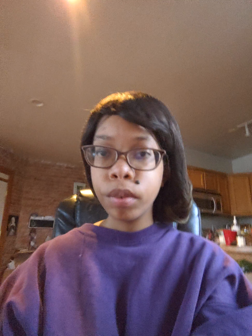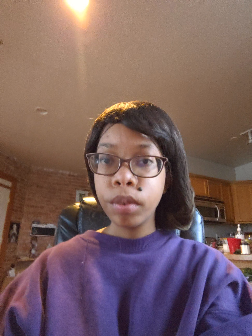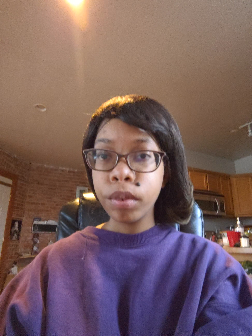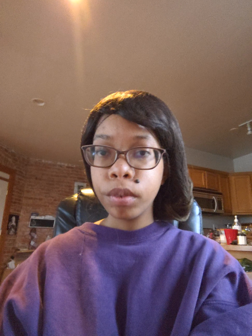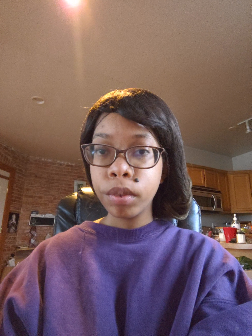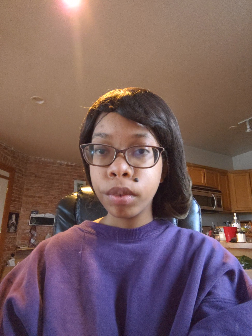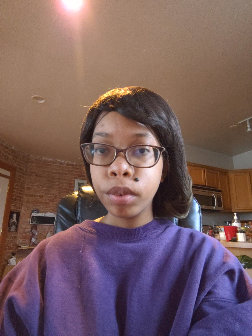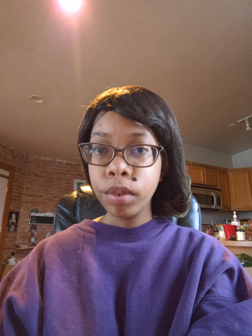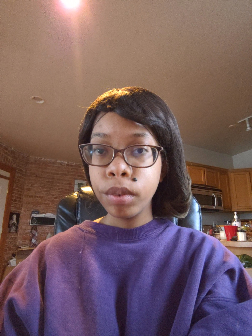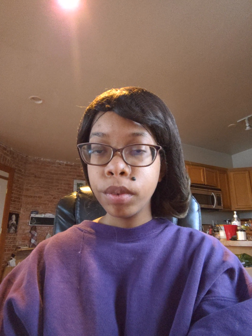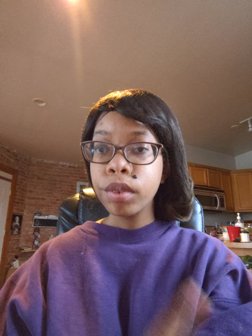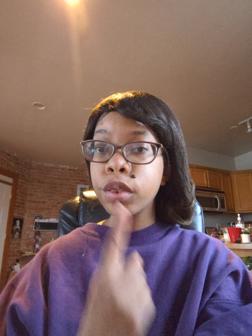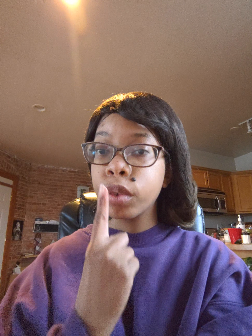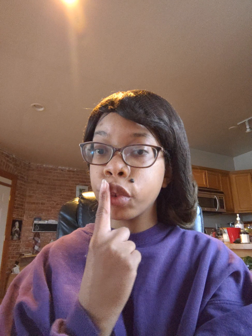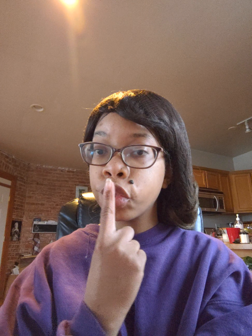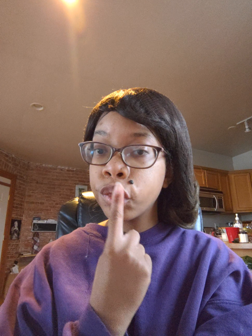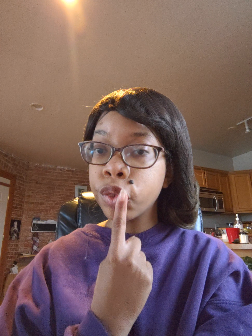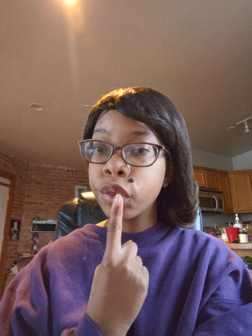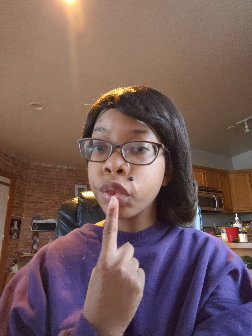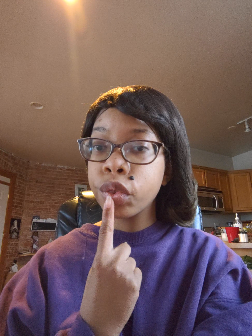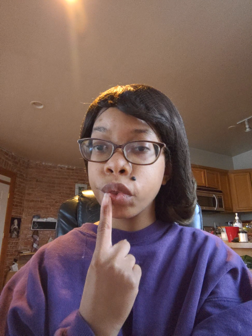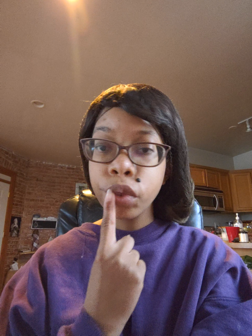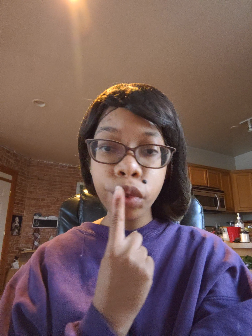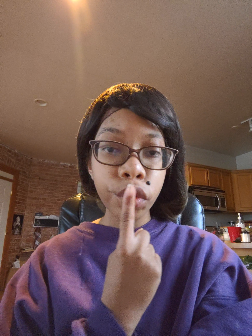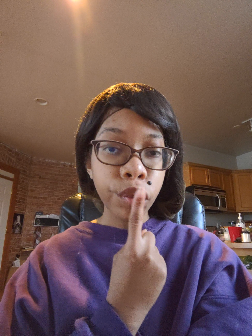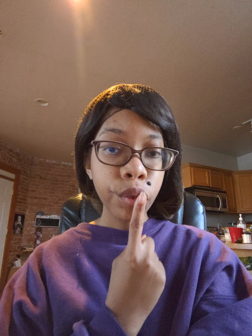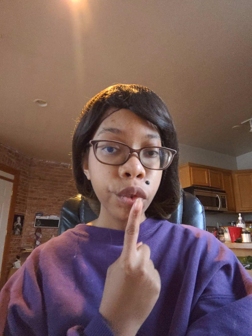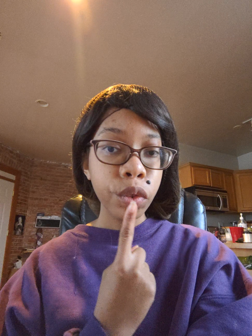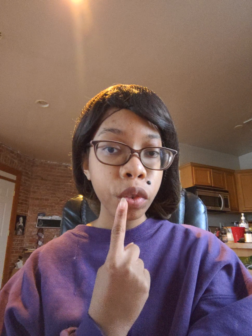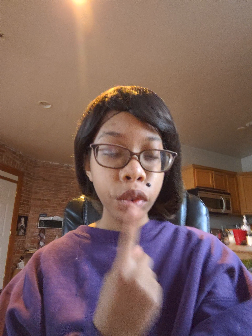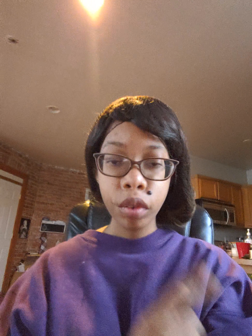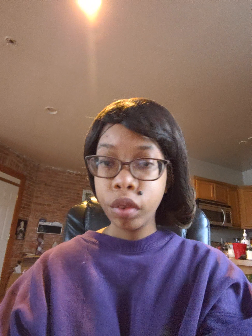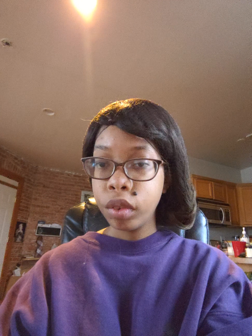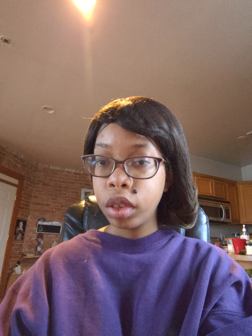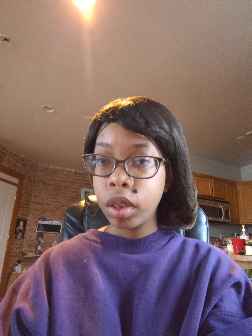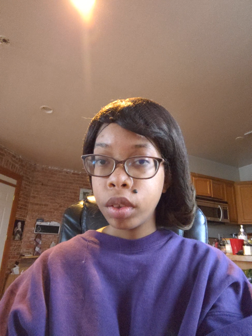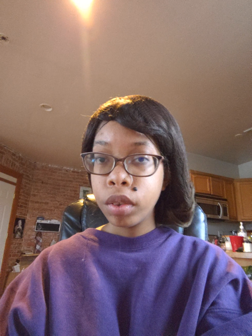lips